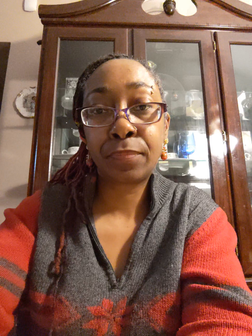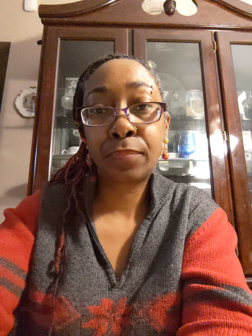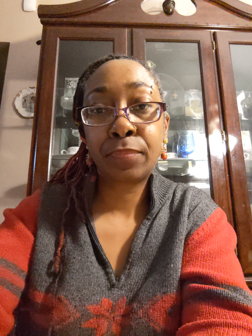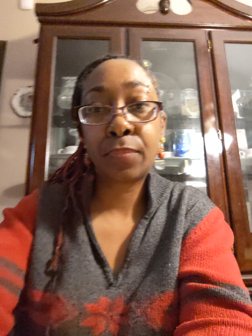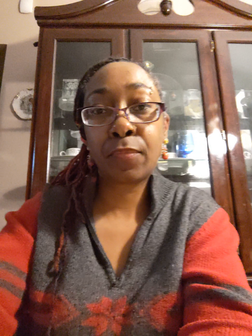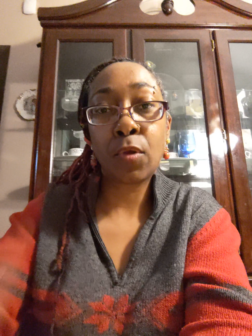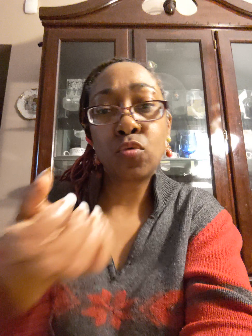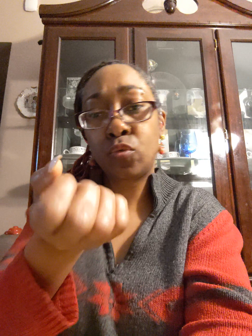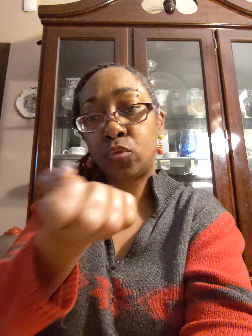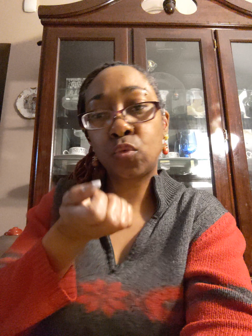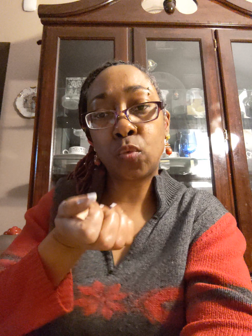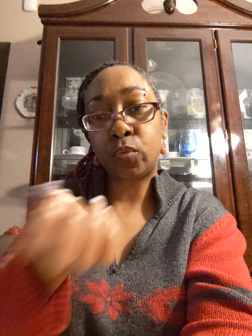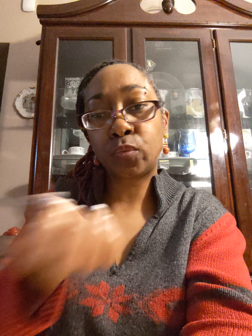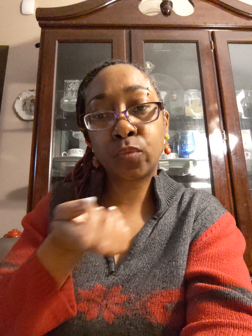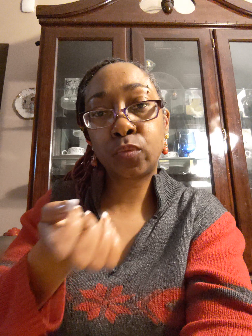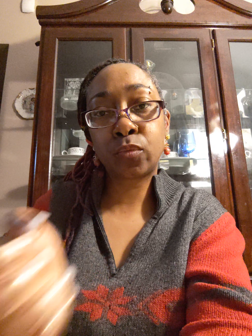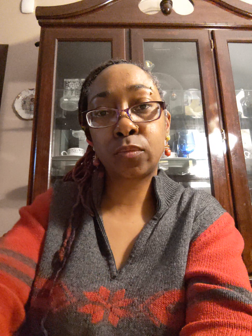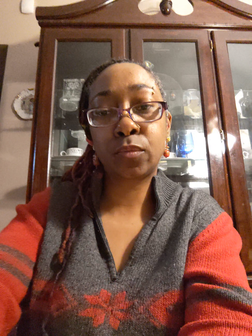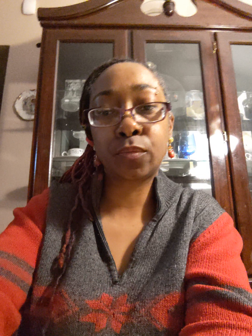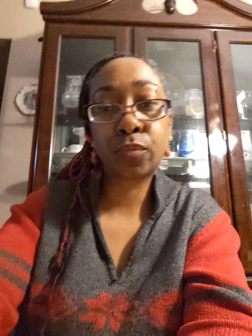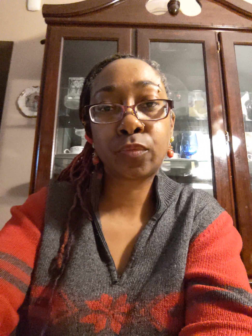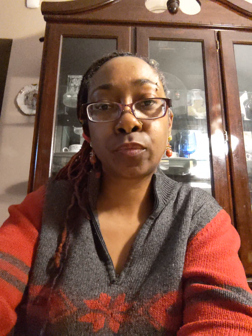drawer